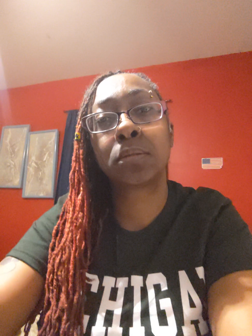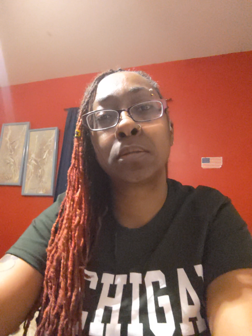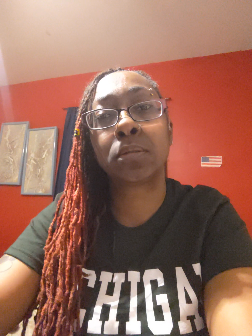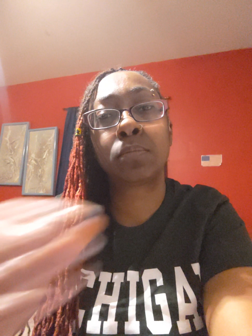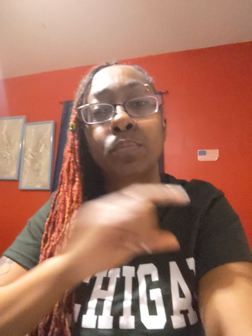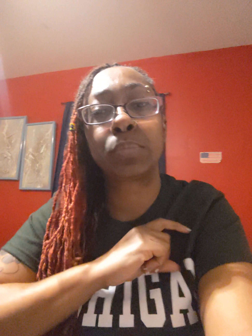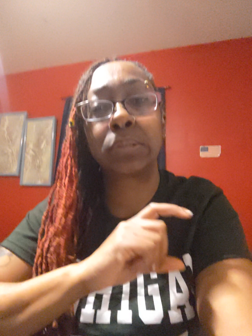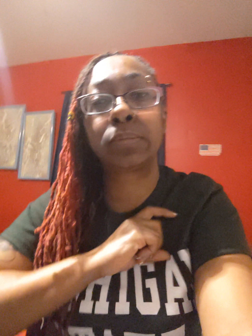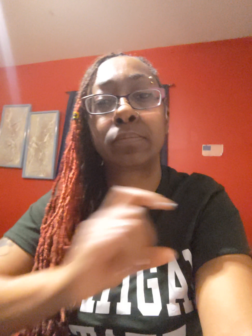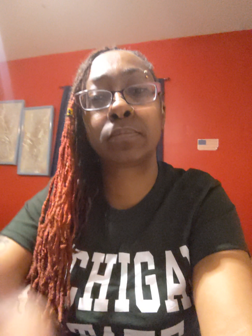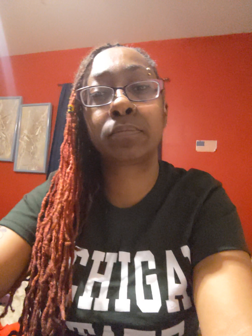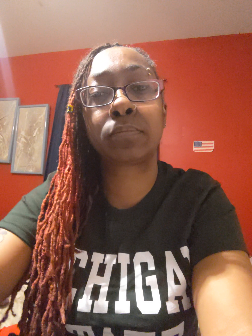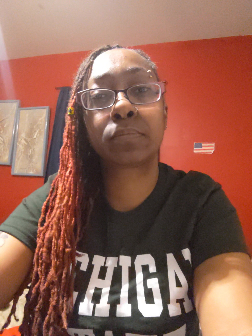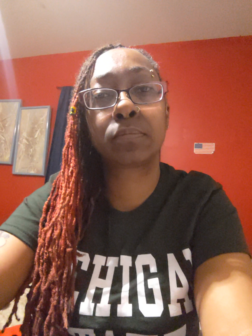police